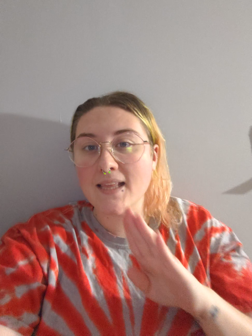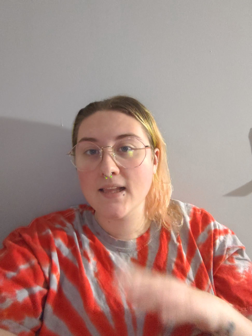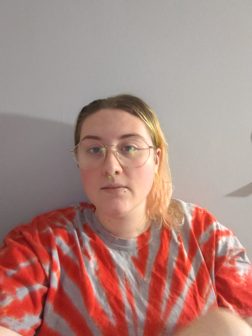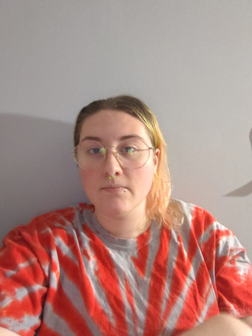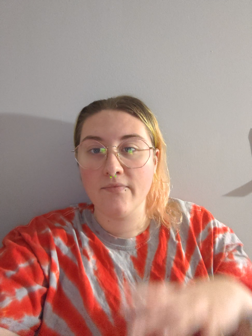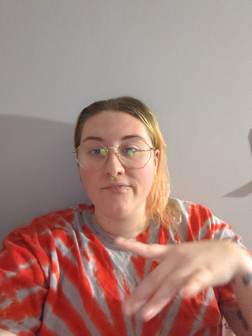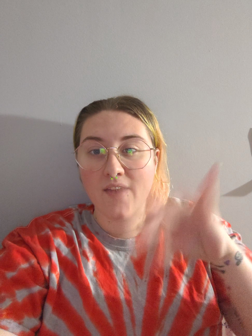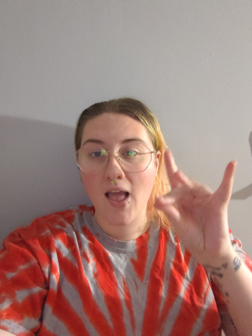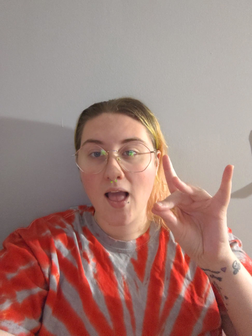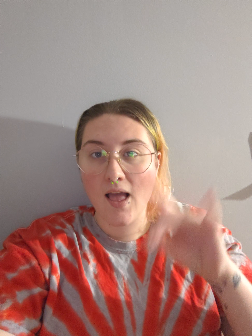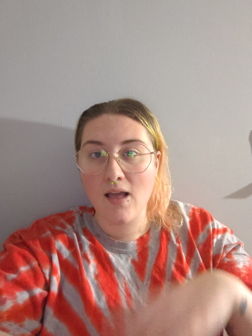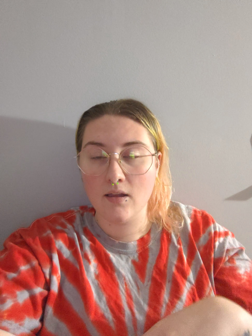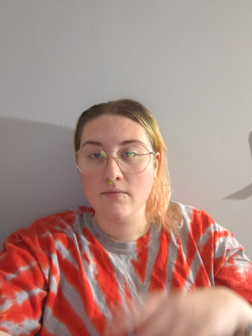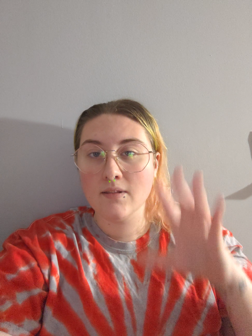find